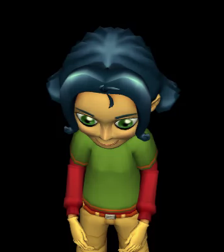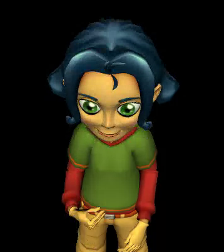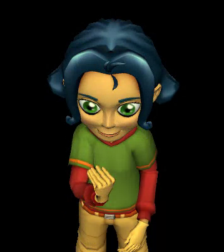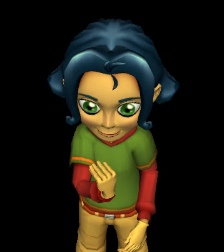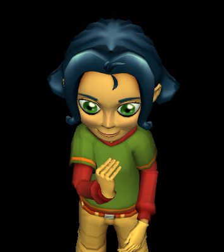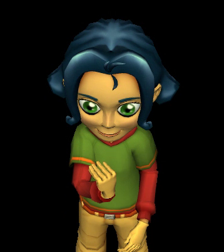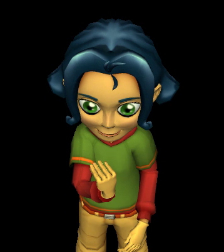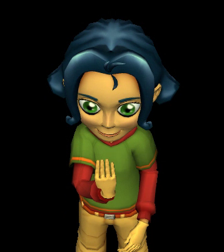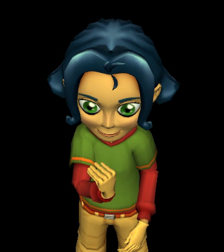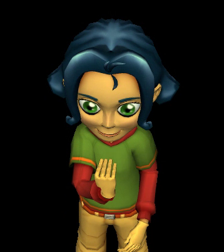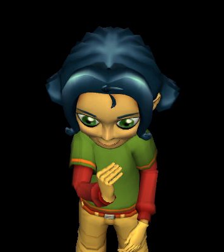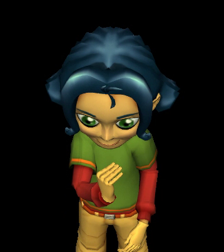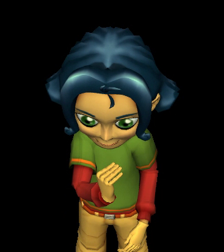يشعر بالبرد